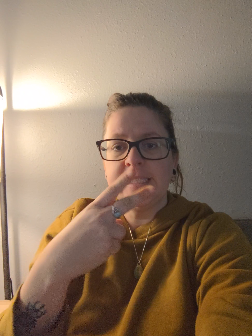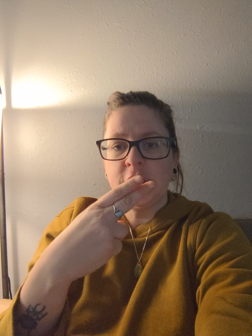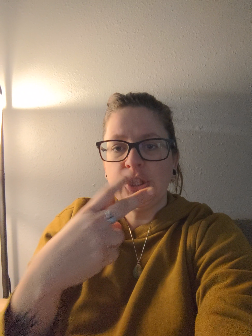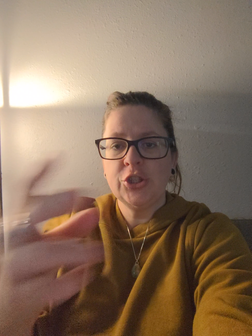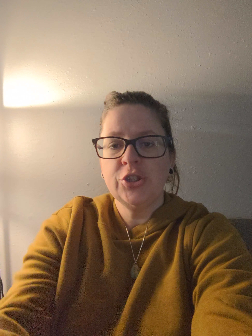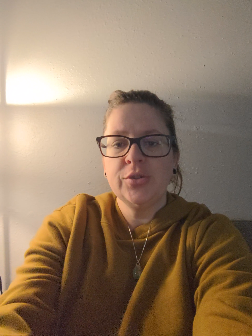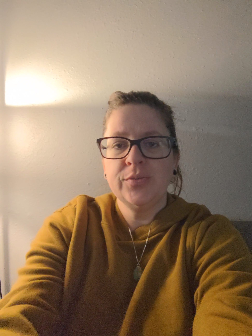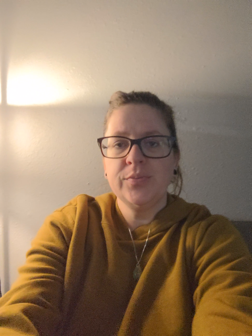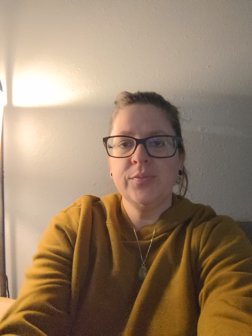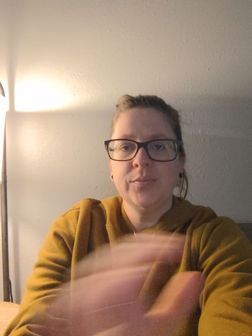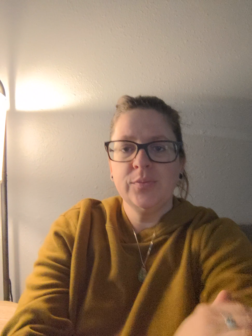scissors